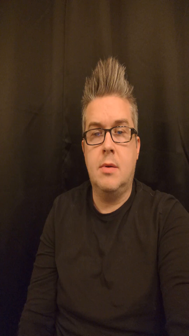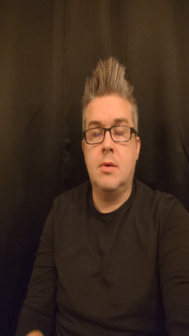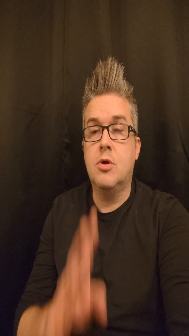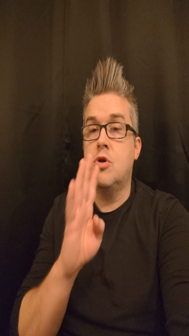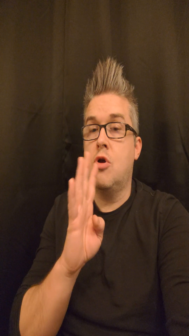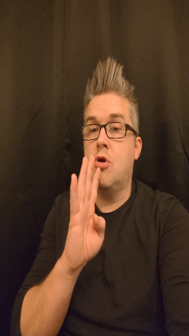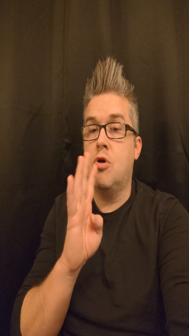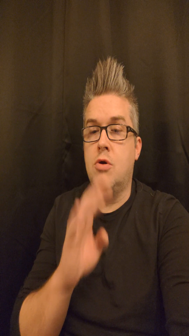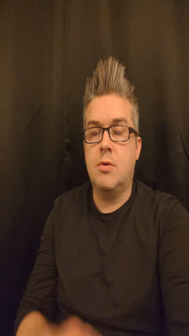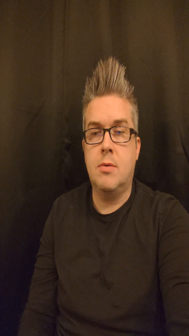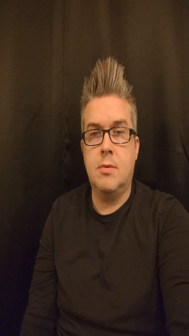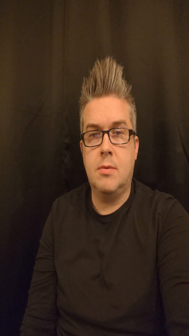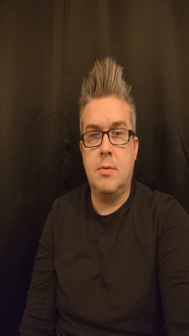talk